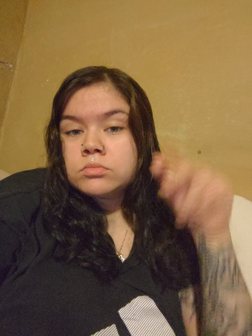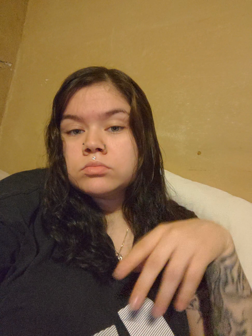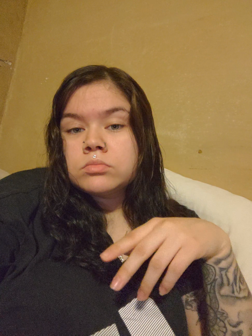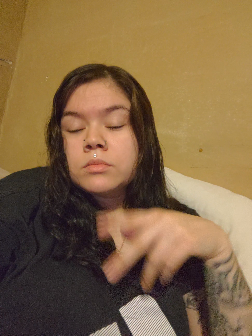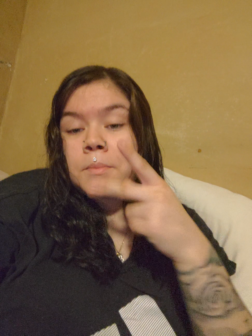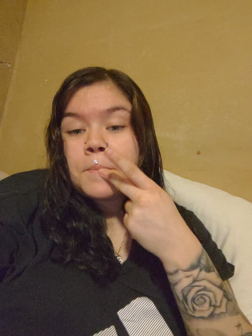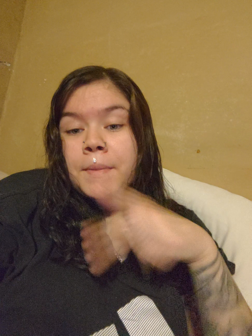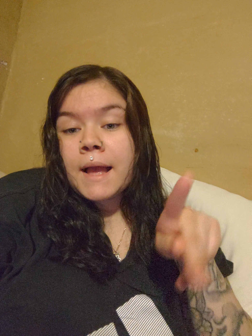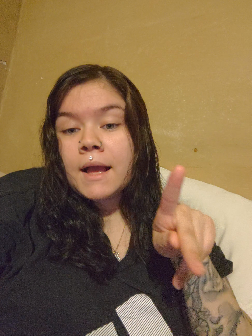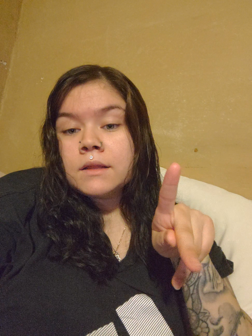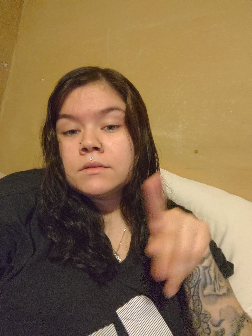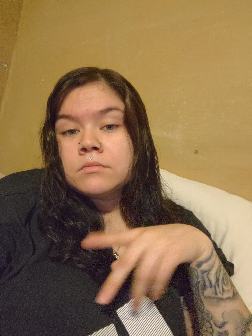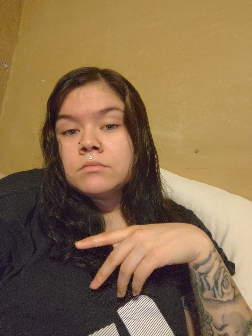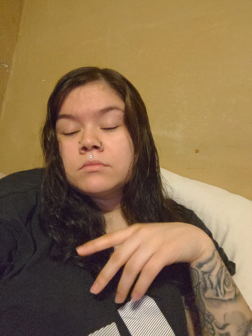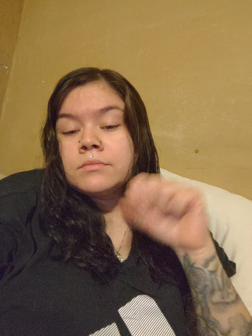pen